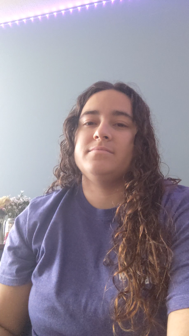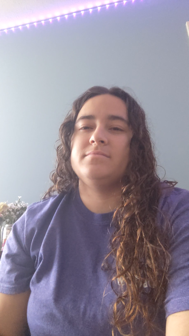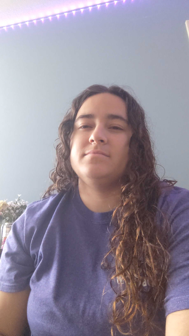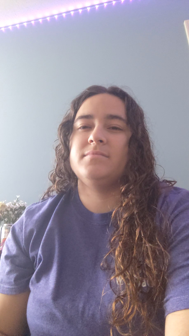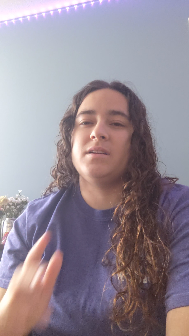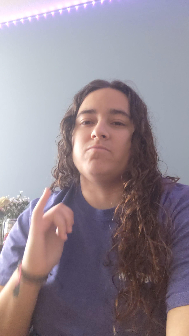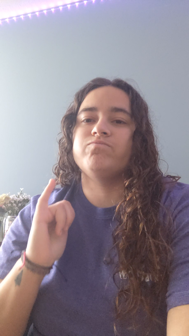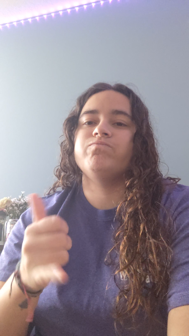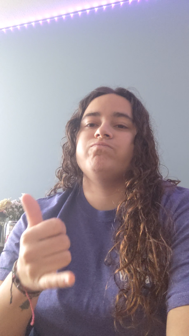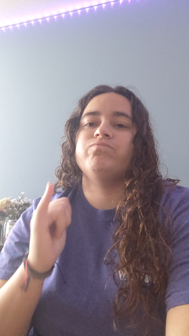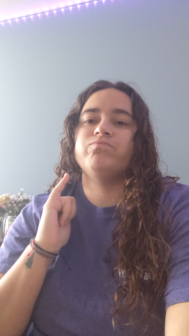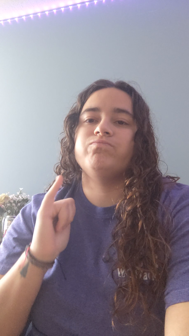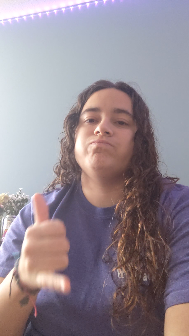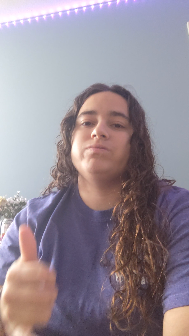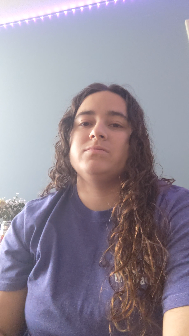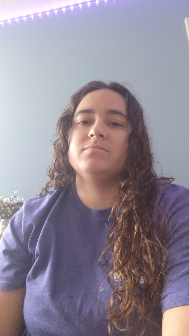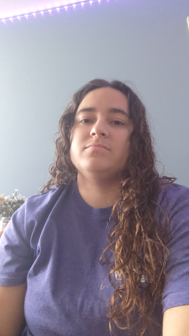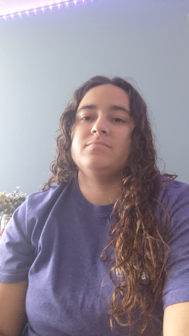rocking chair